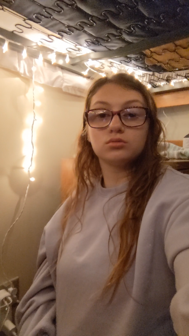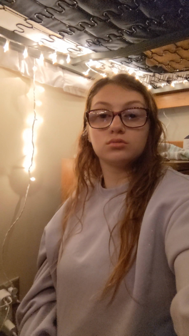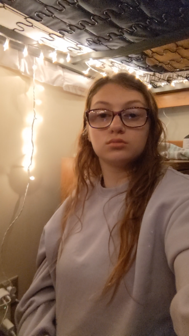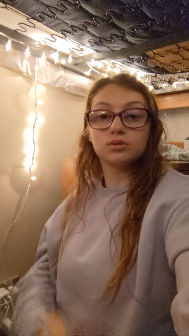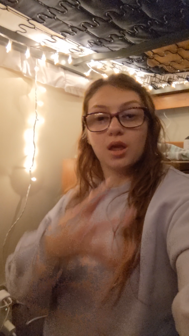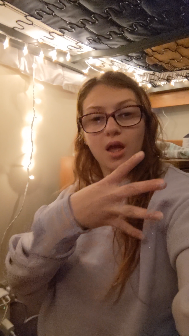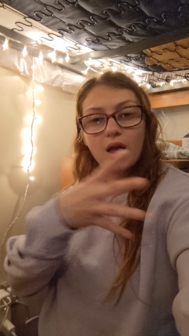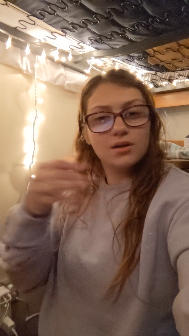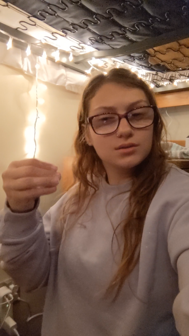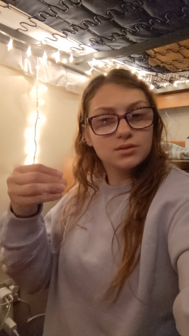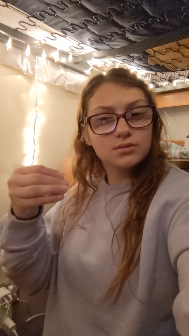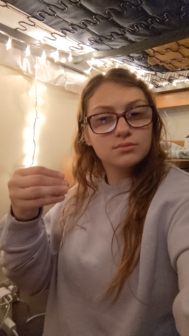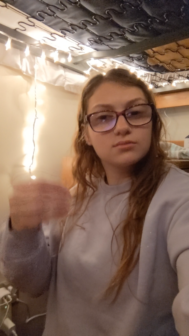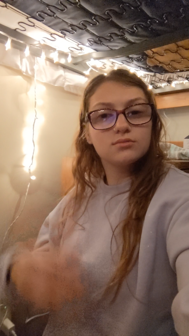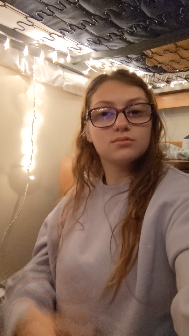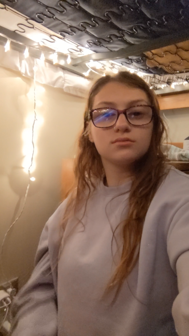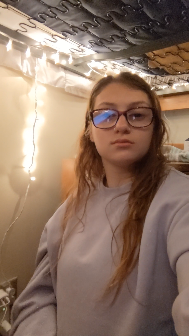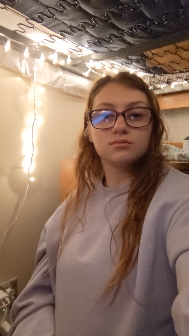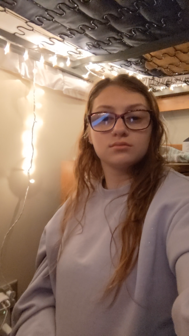and